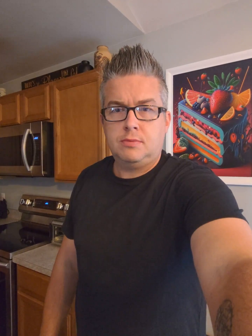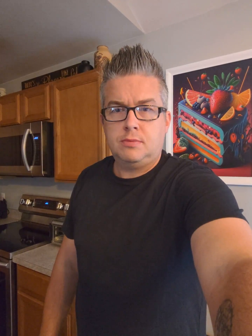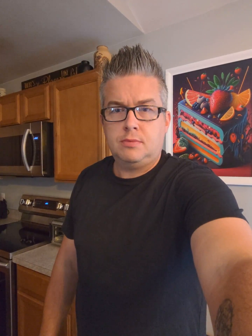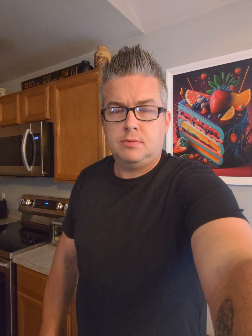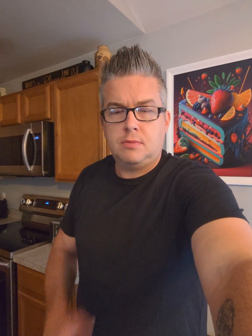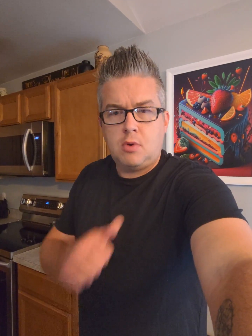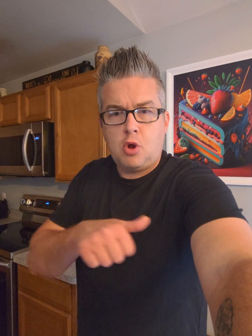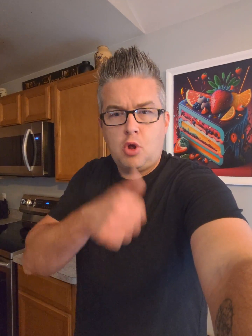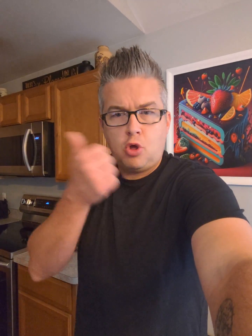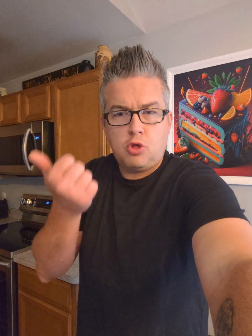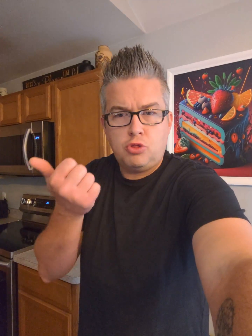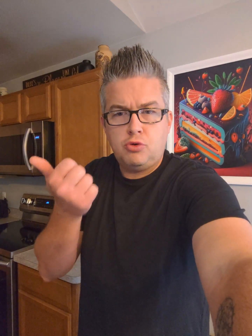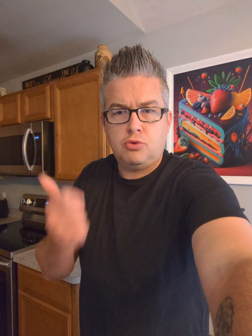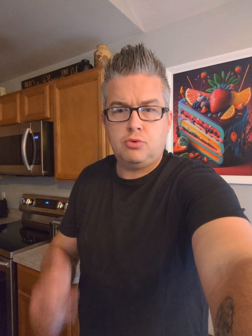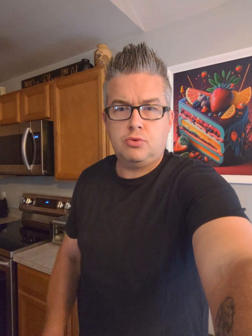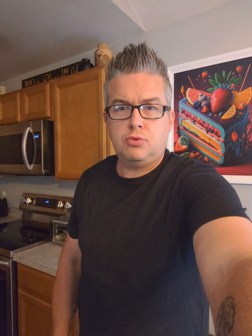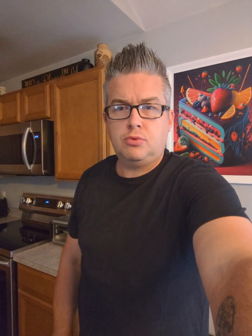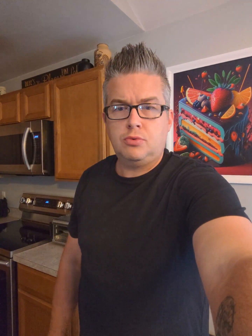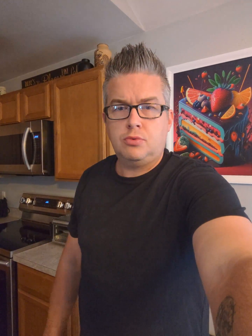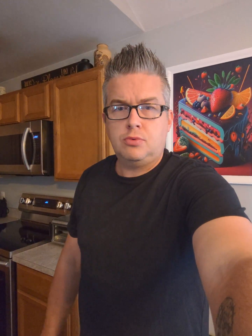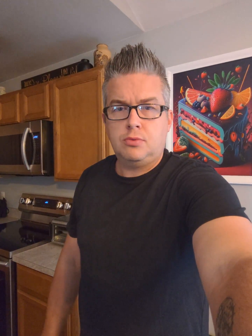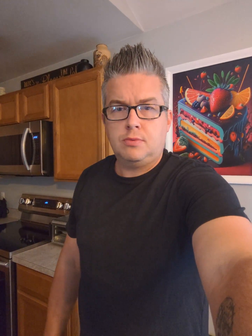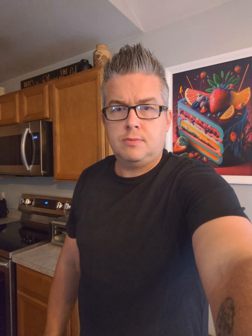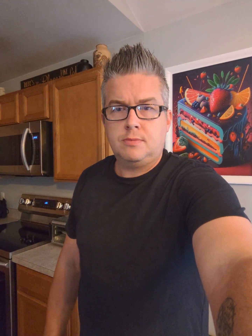other